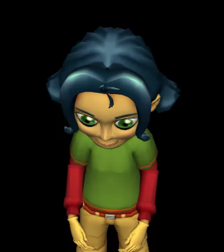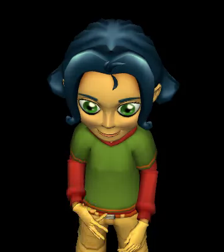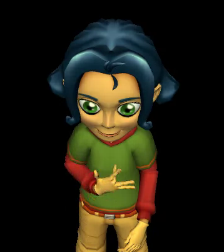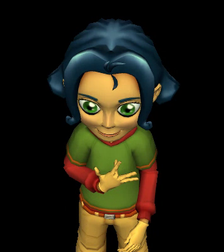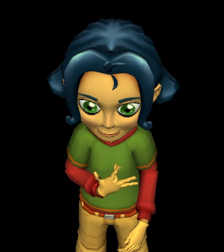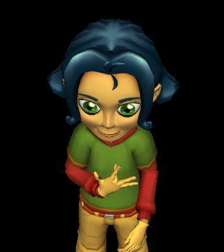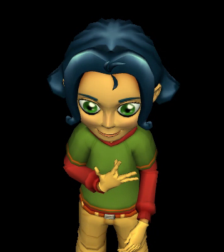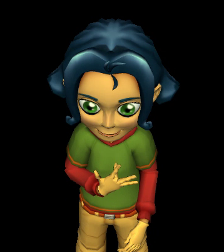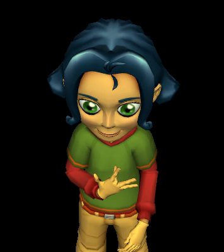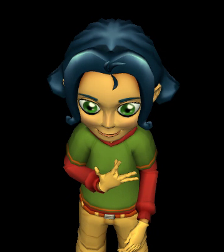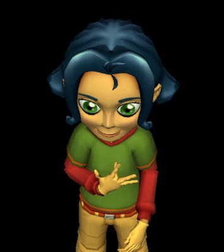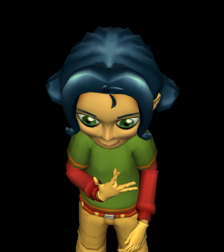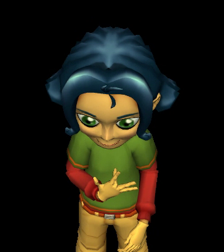قلب